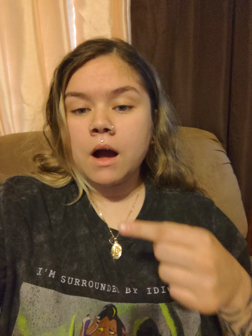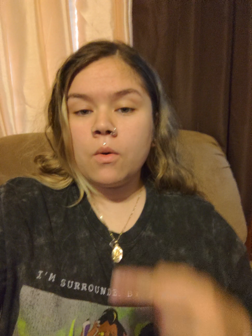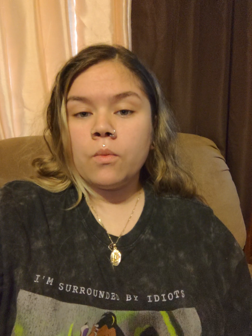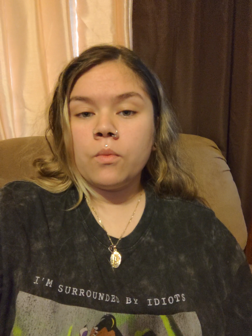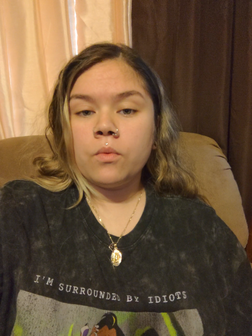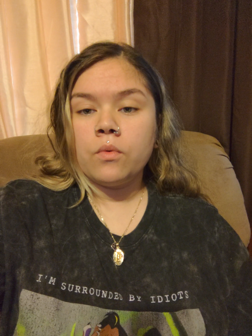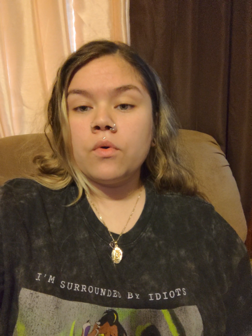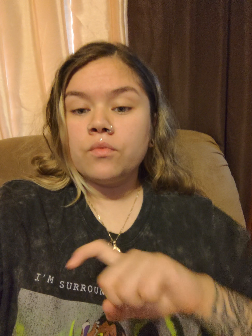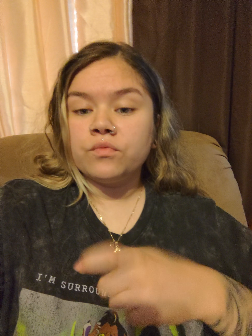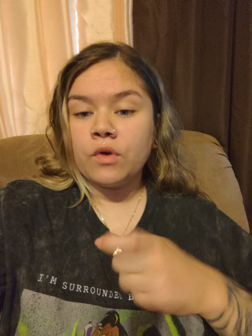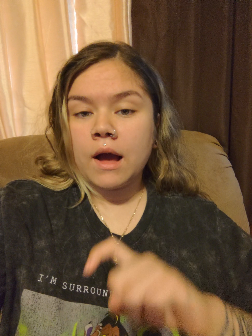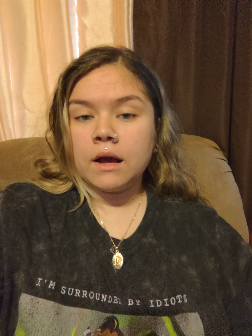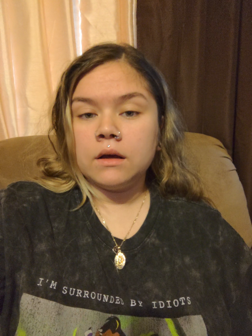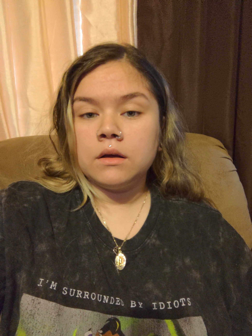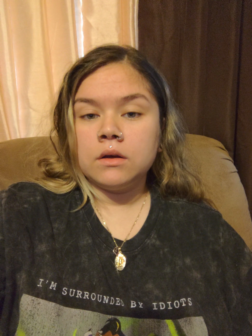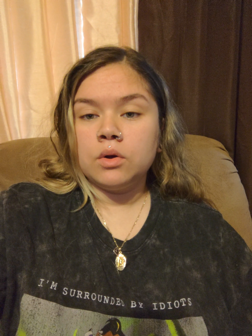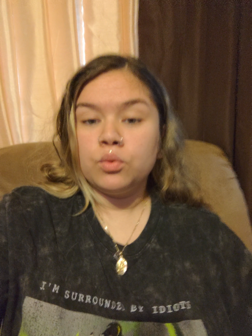friend